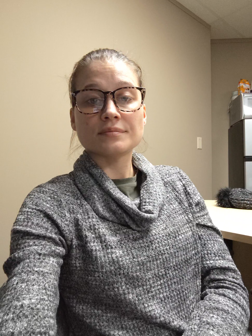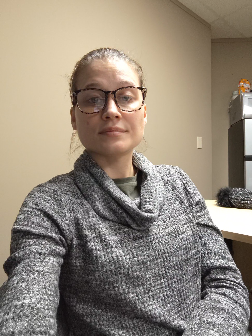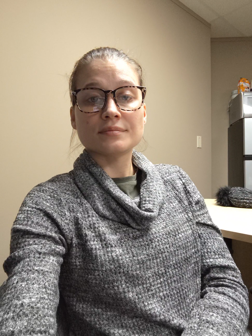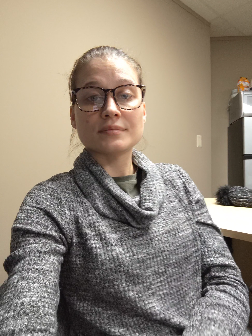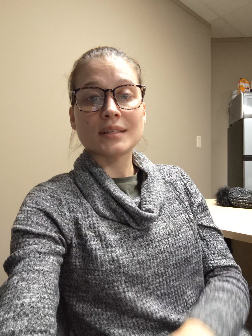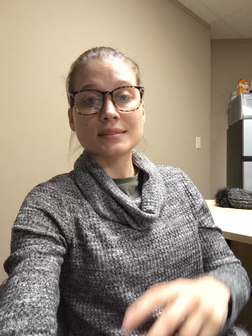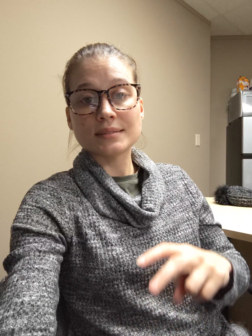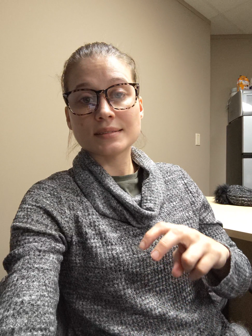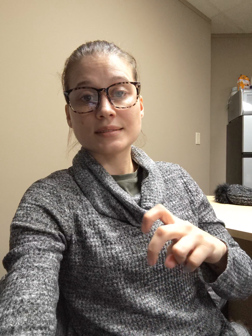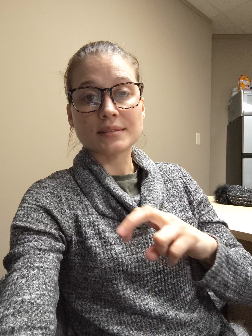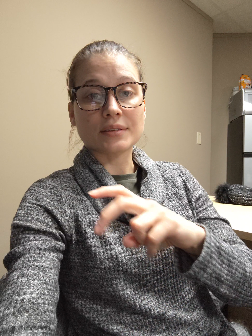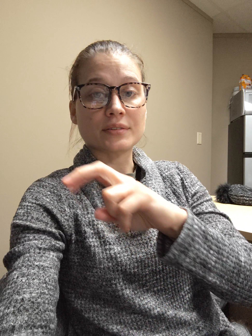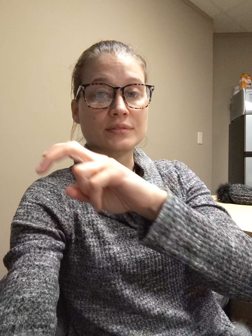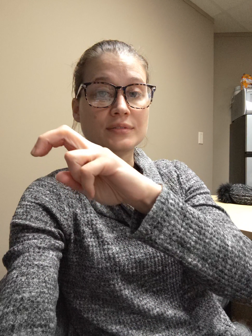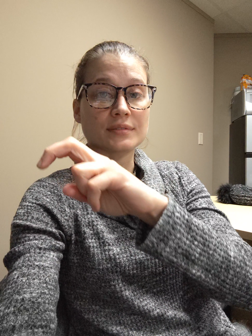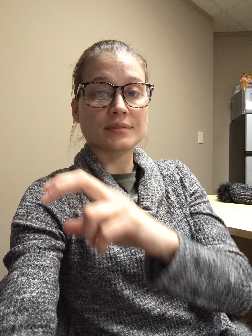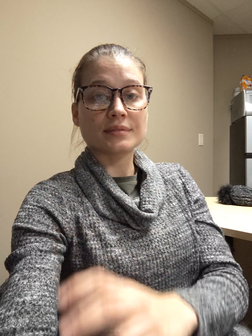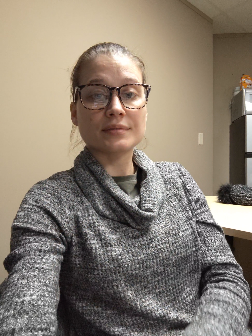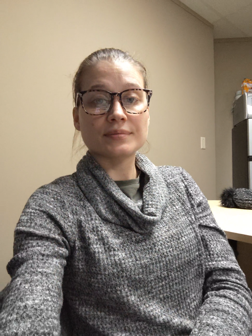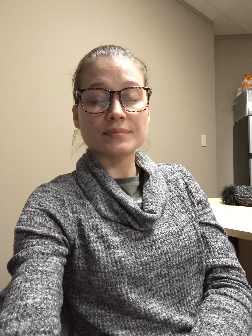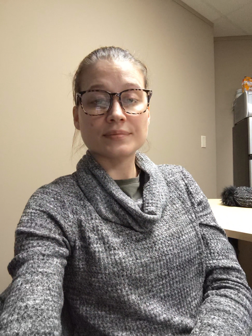stairs